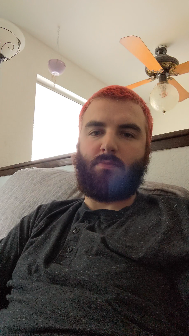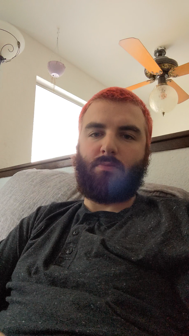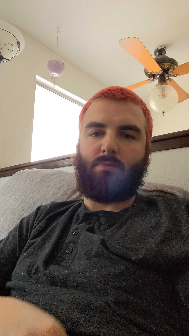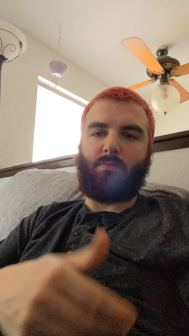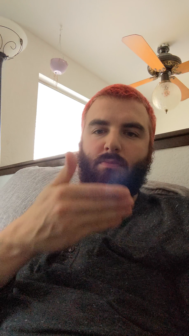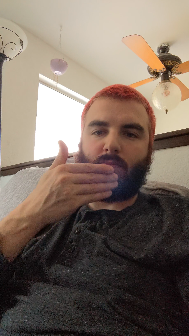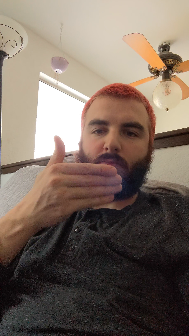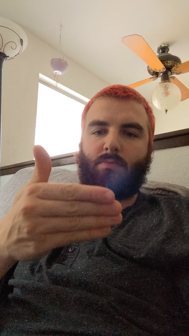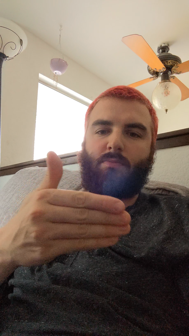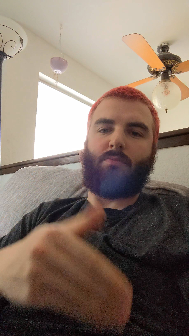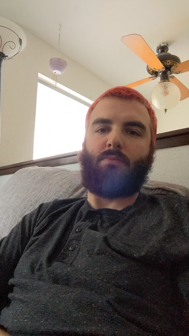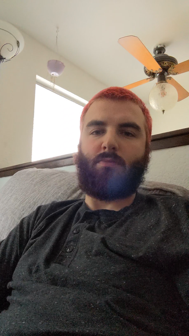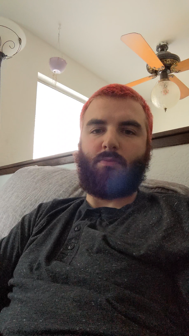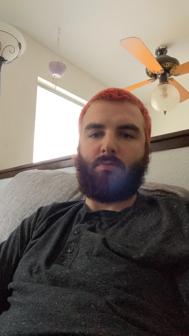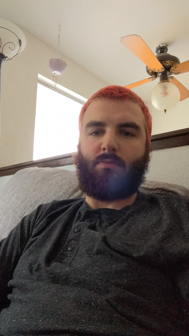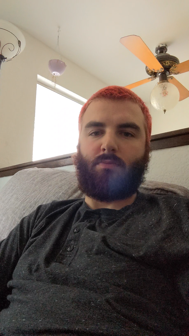good